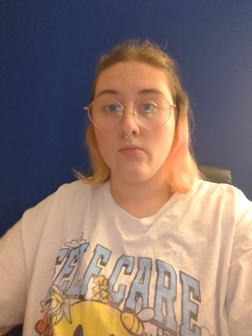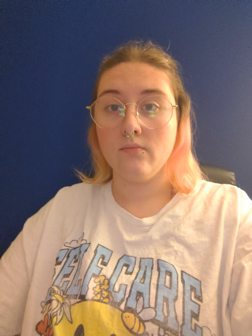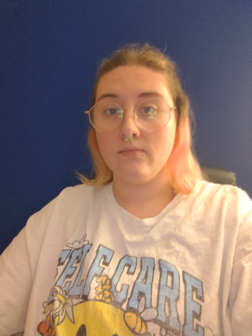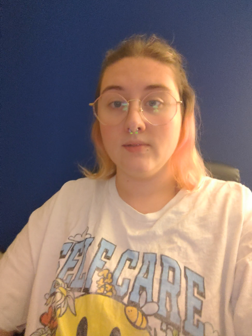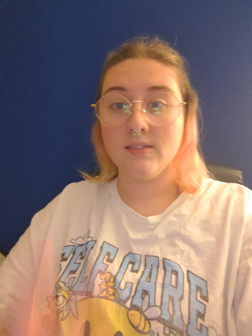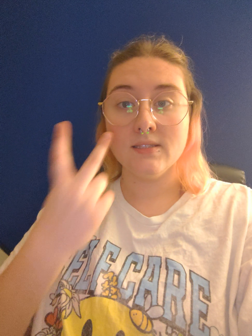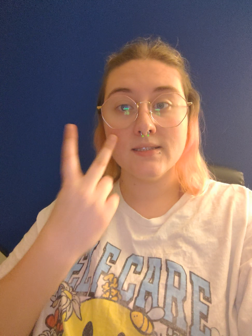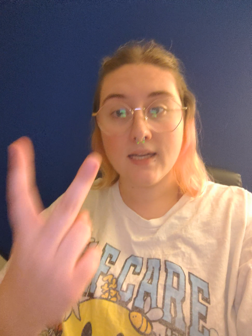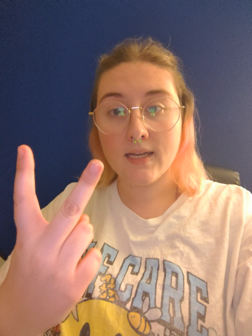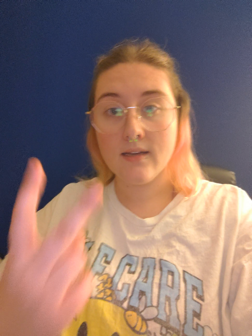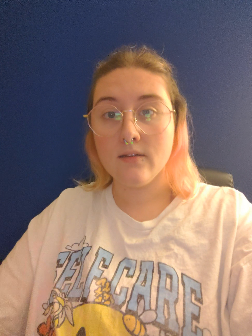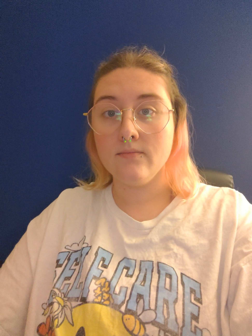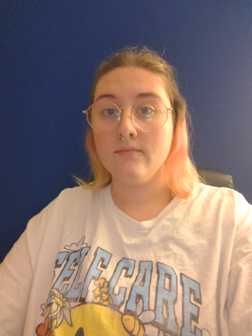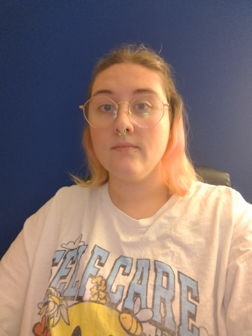see